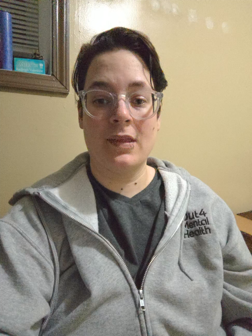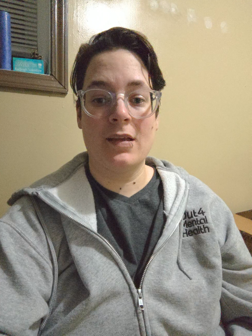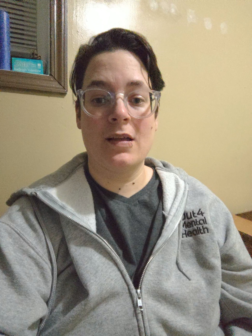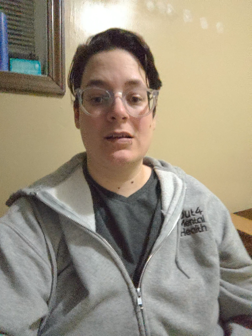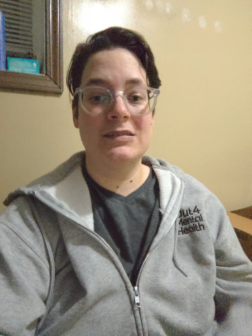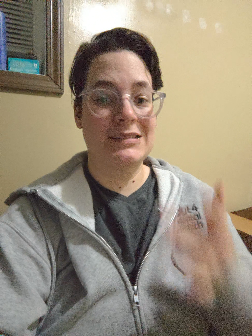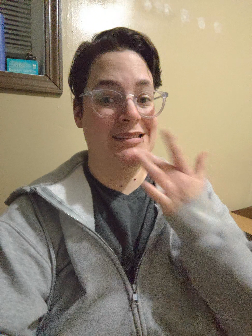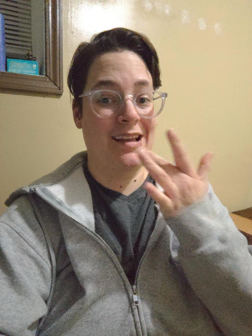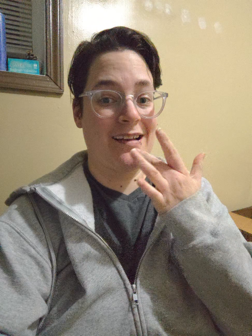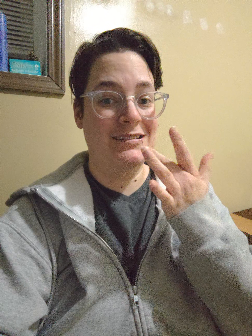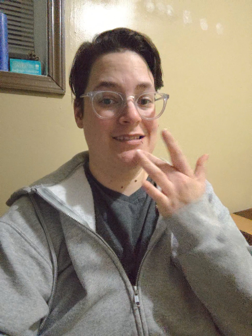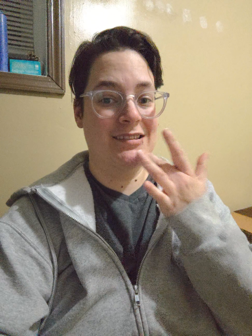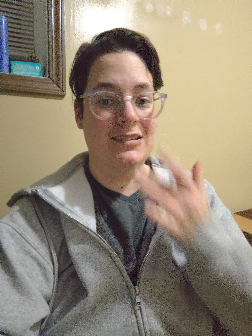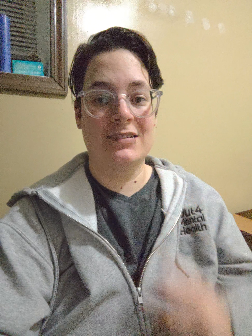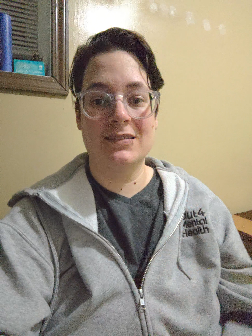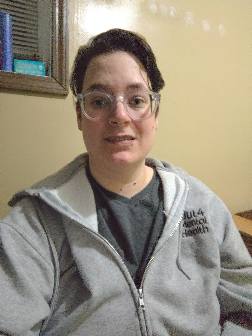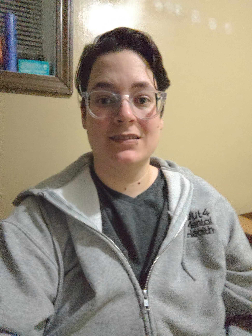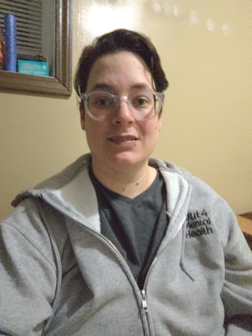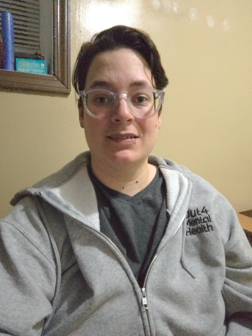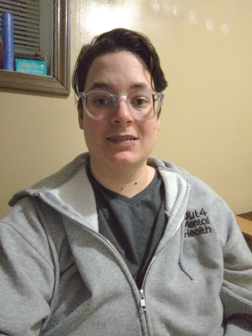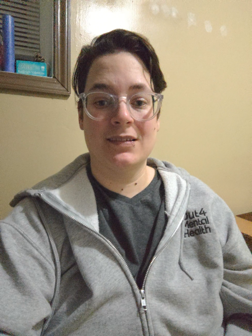taste